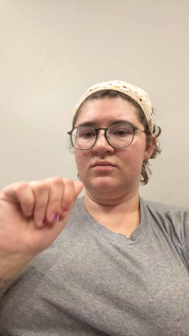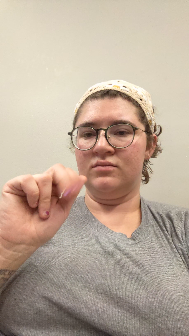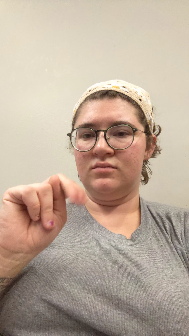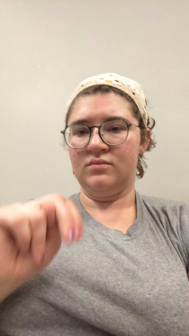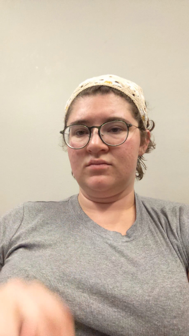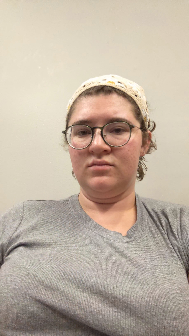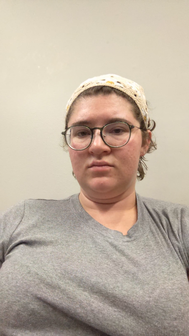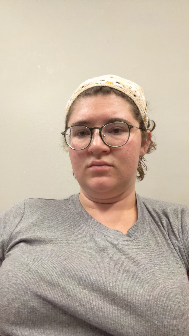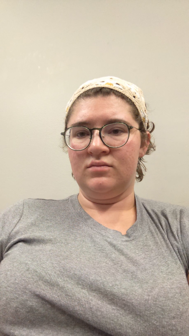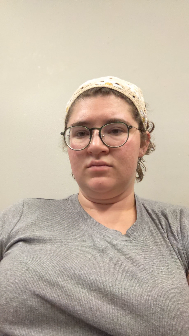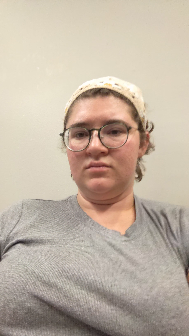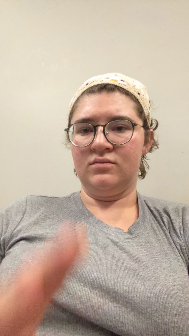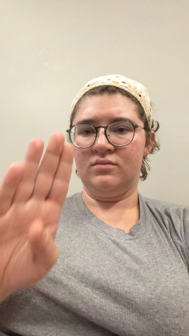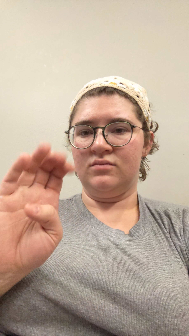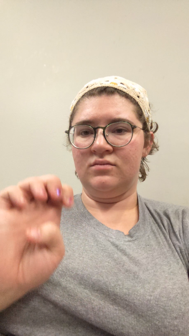be